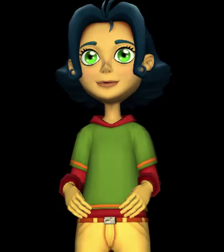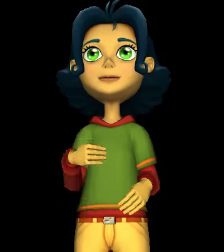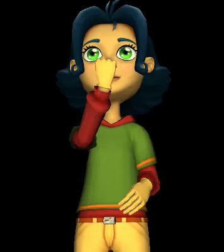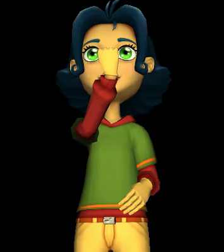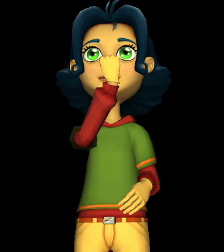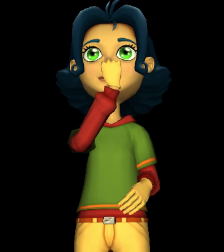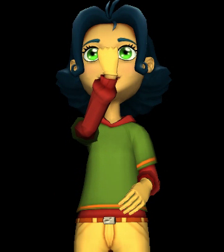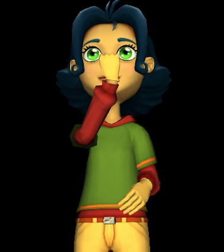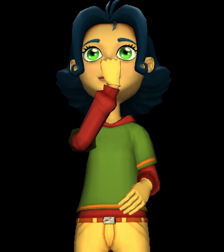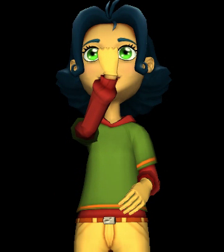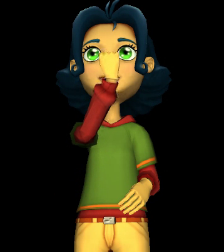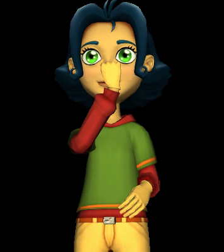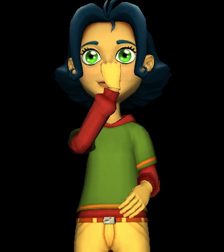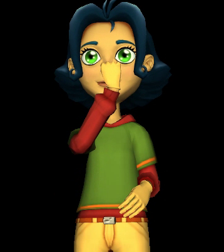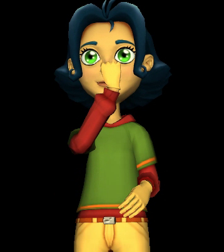وجبة